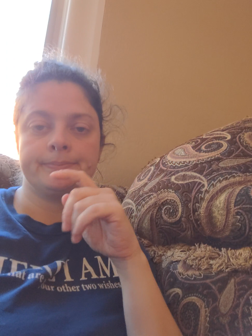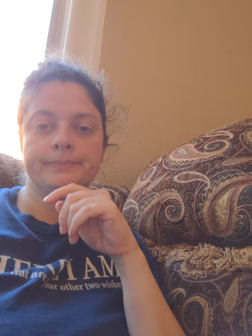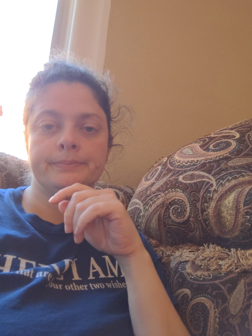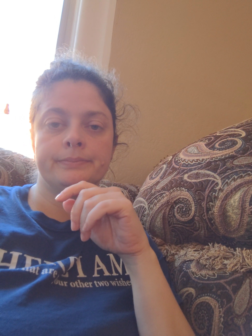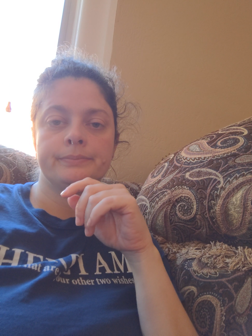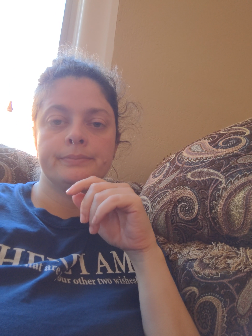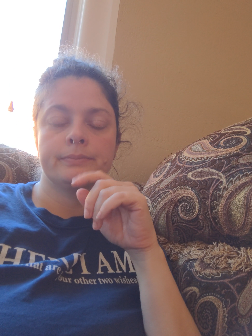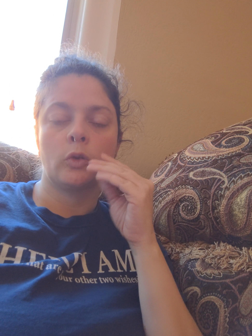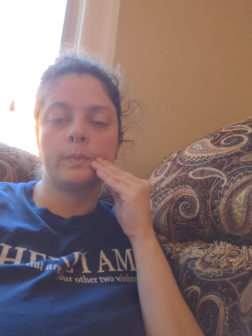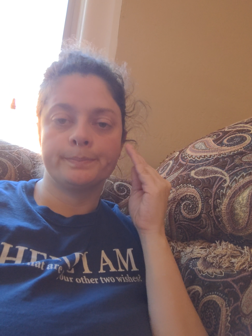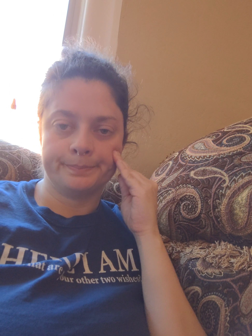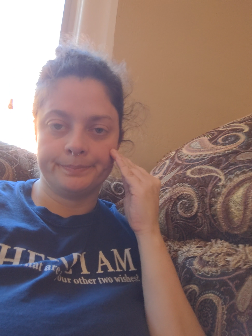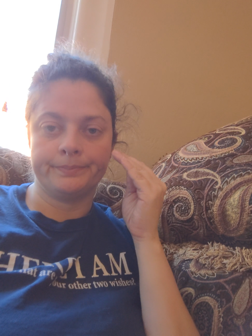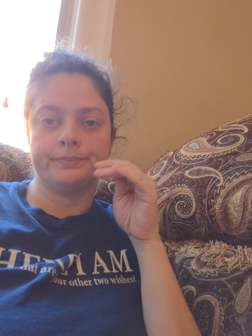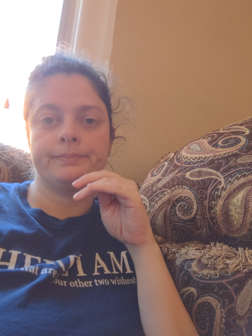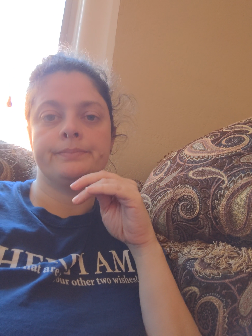home